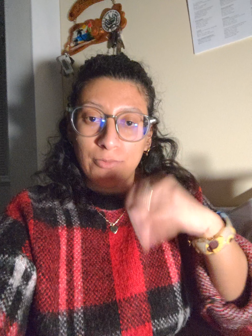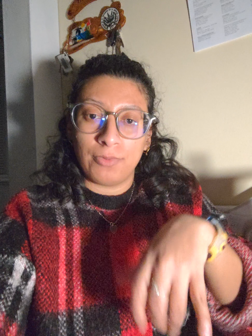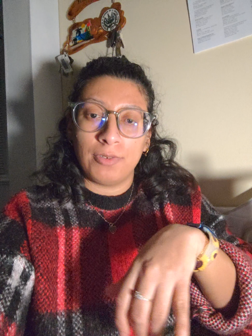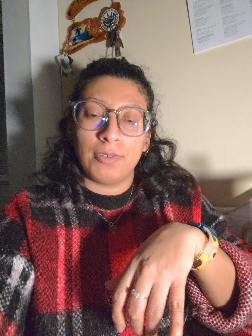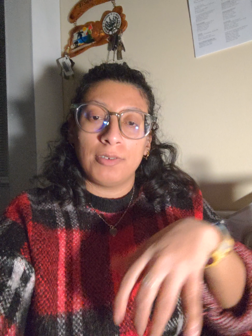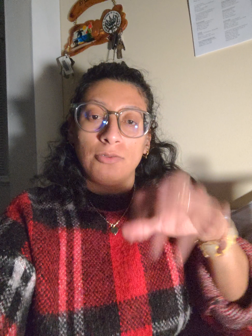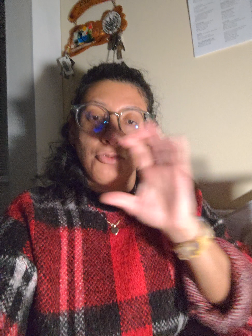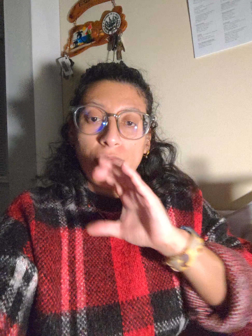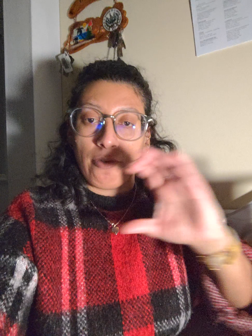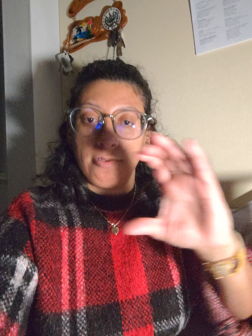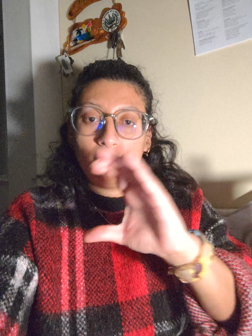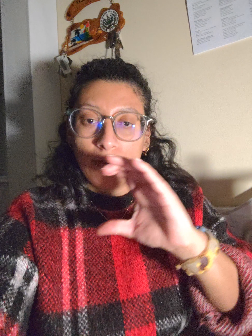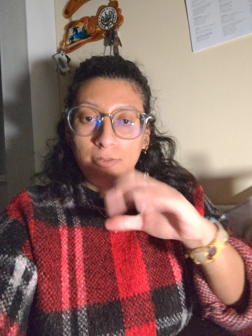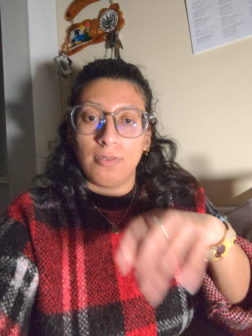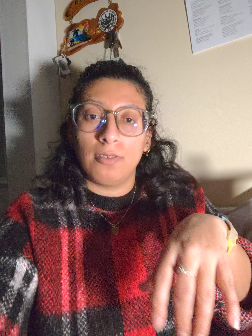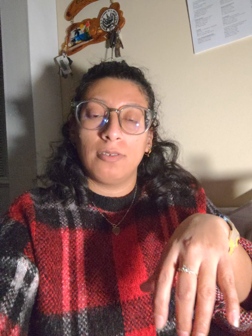chocolate